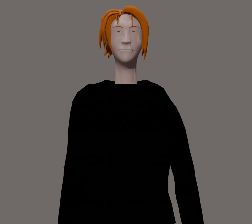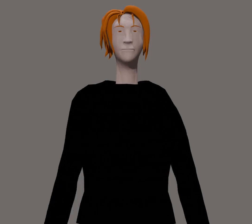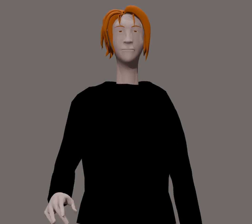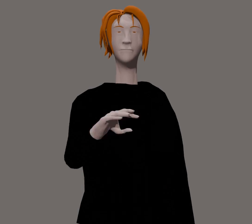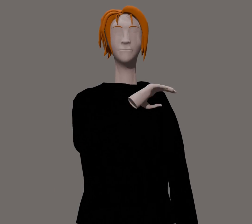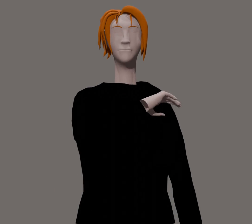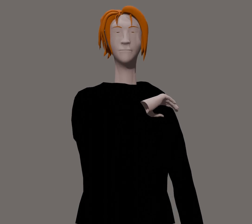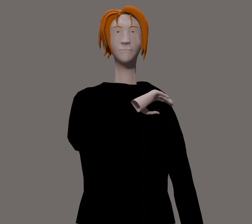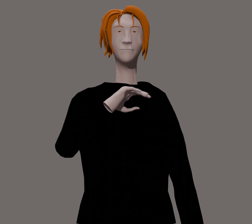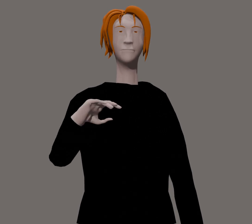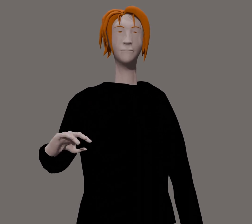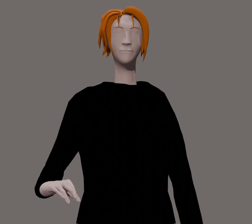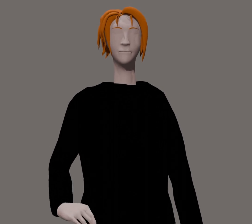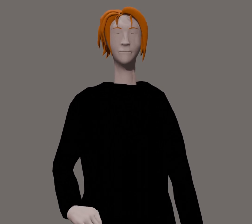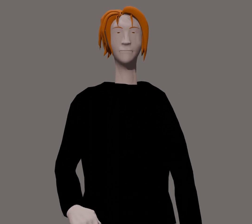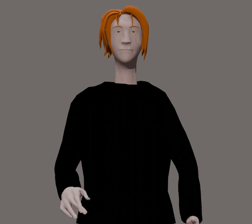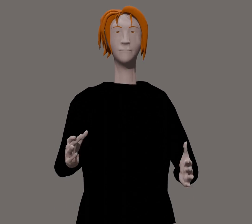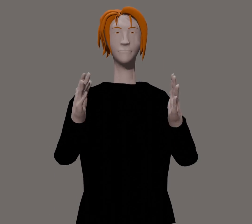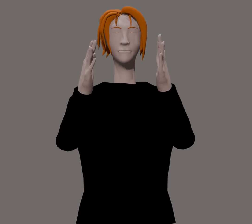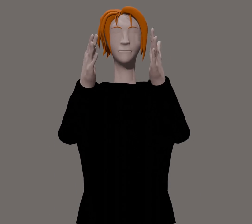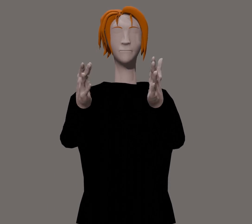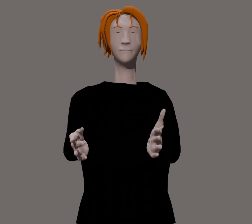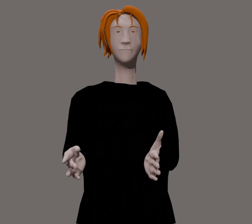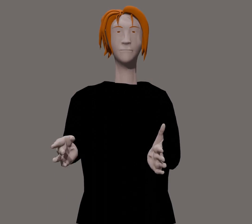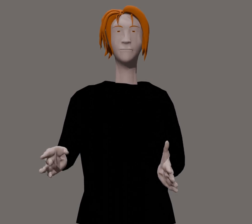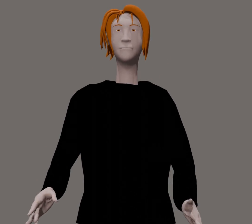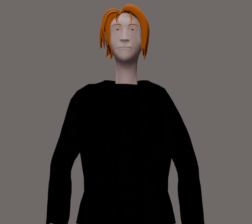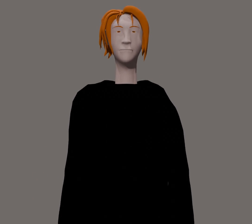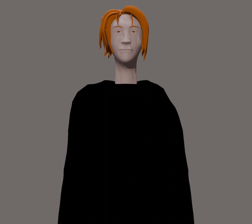Christian